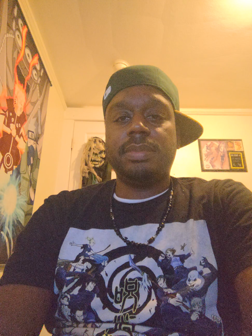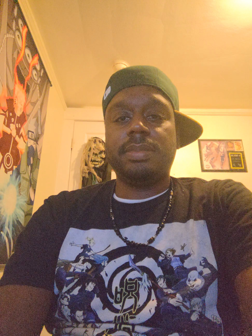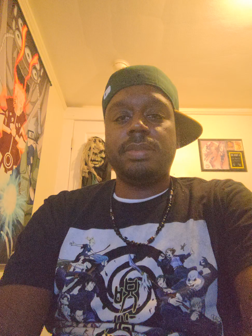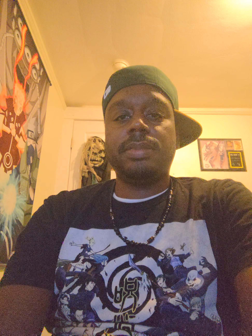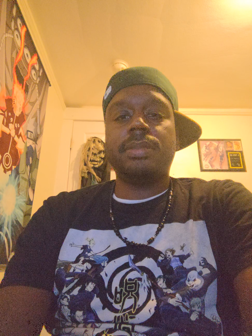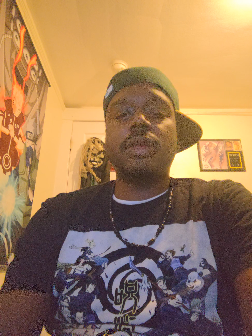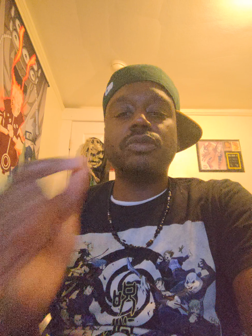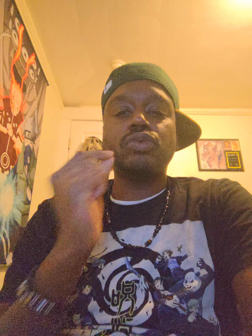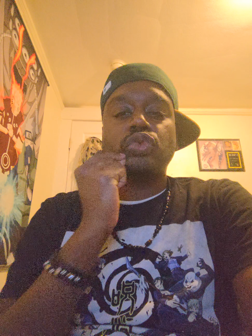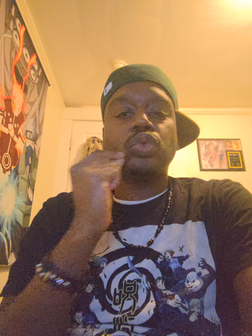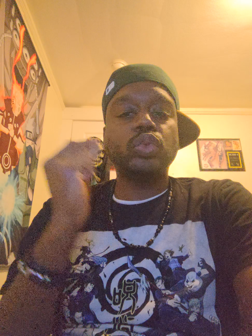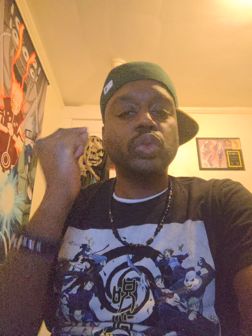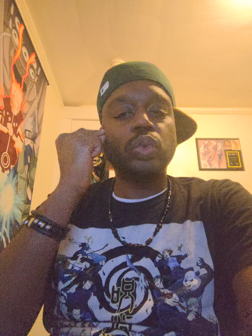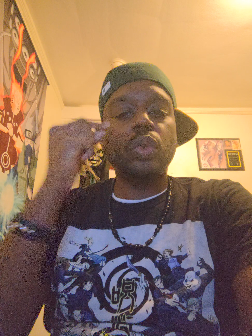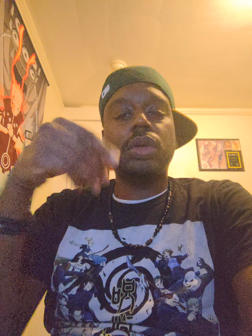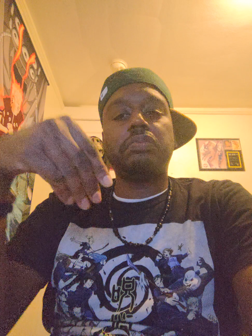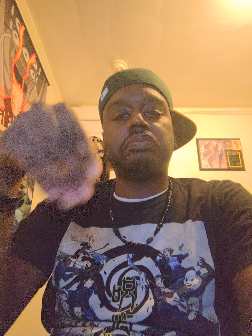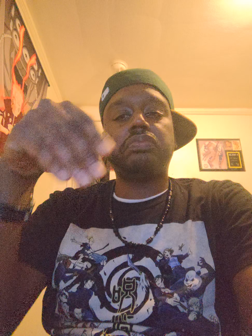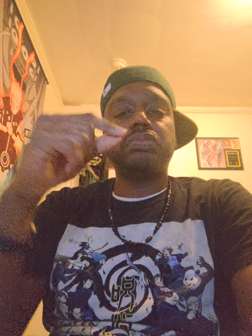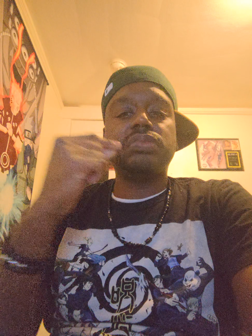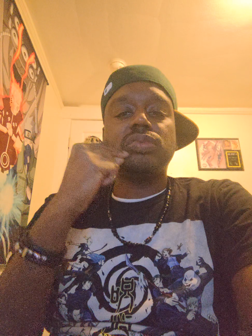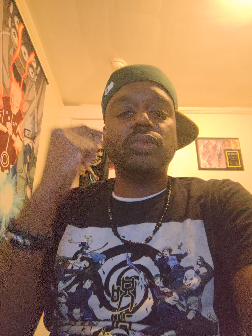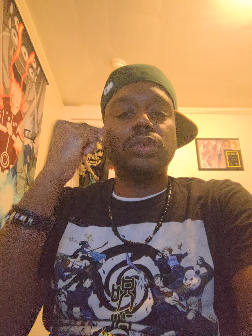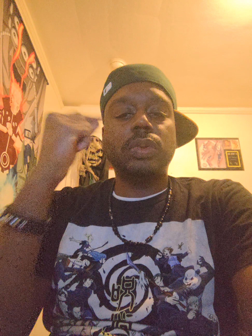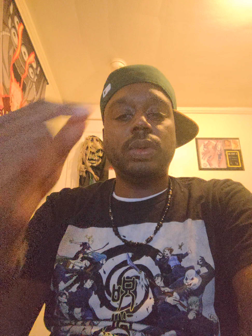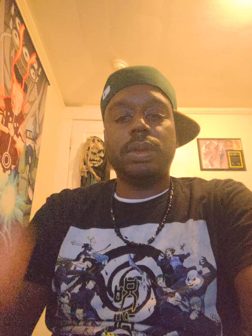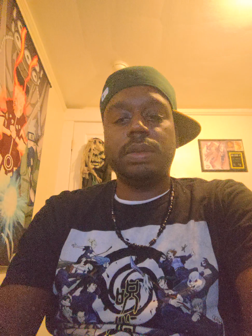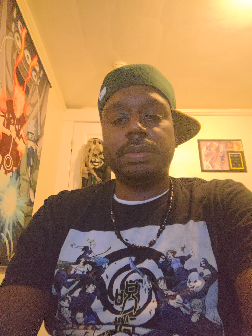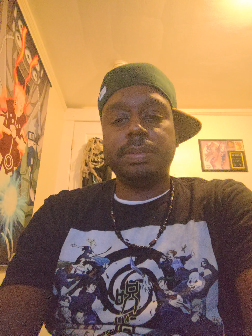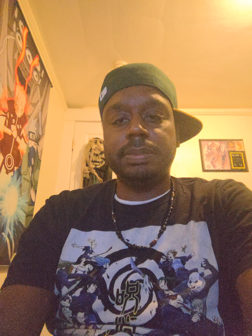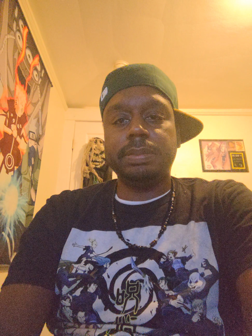store